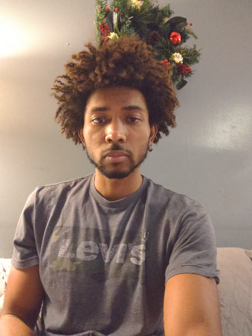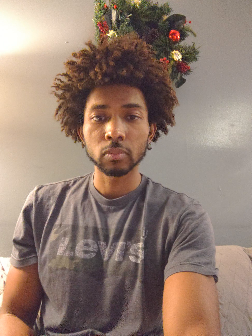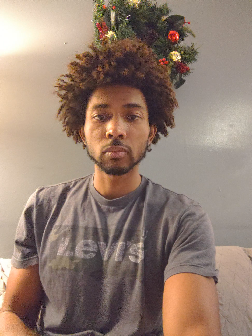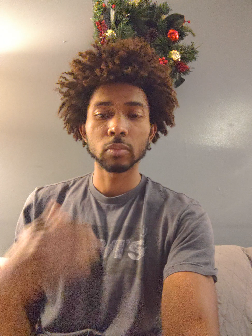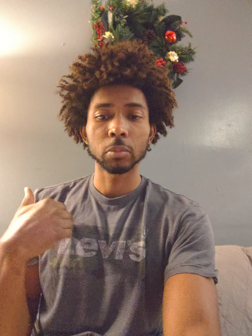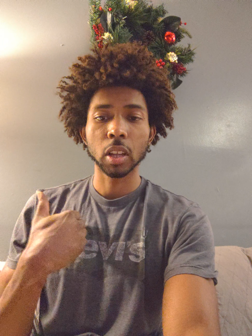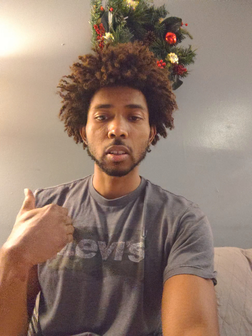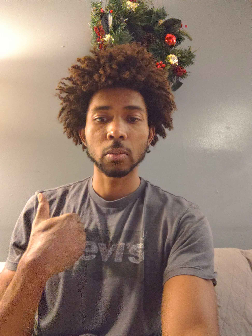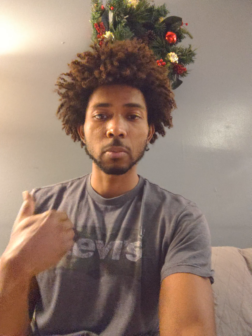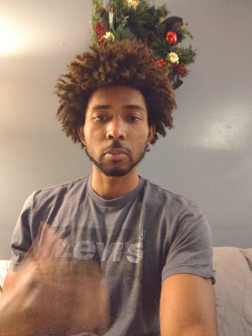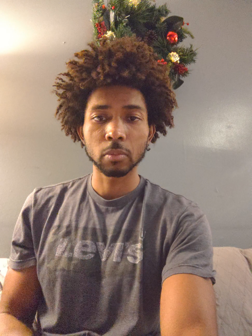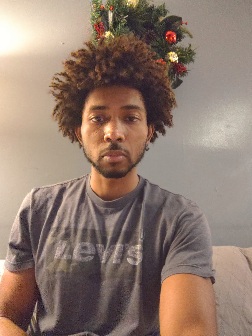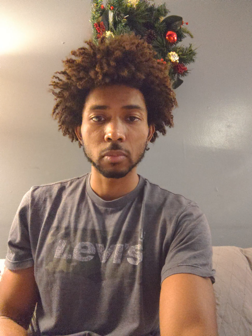animal